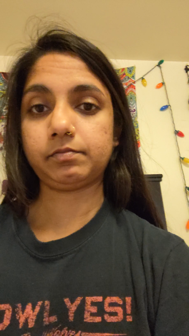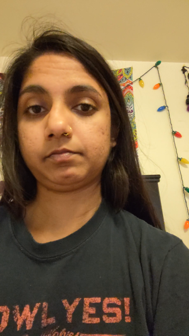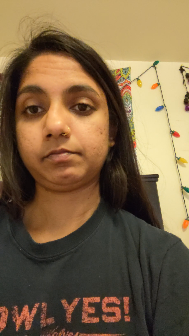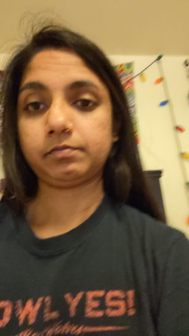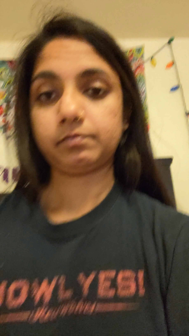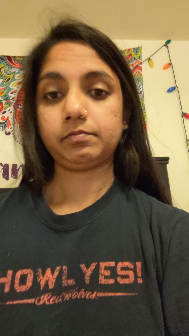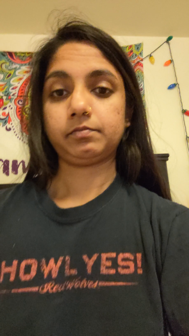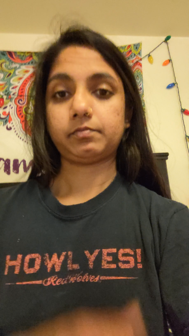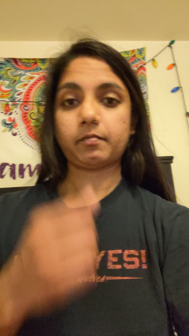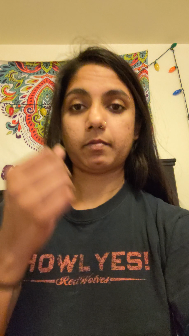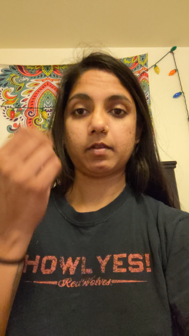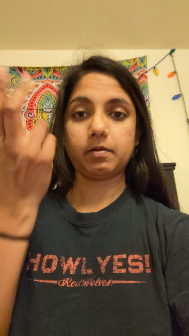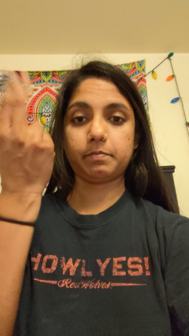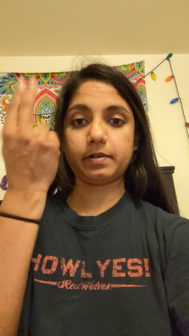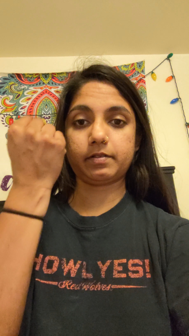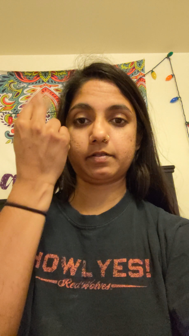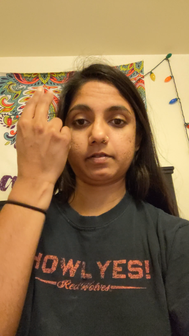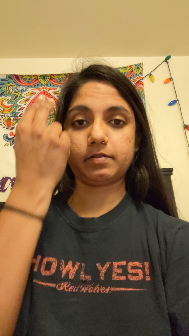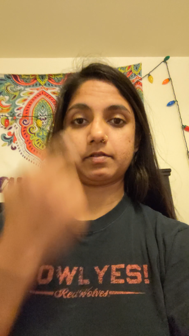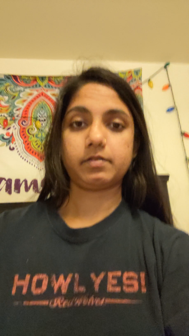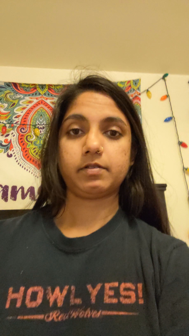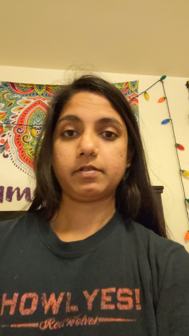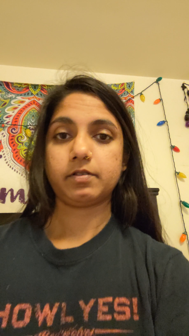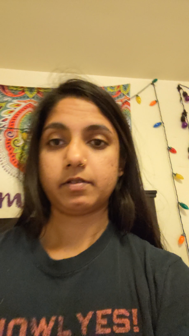bunny